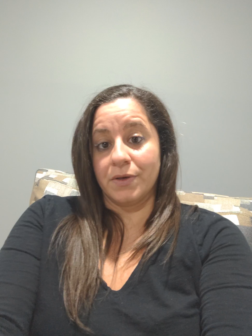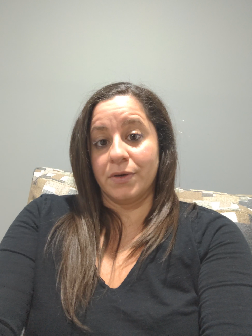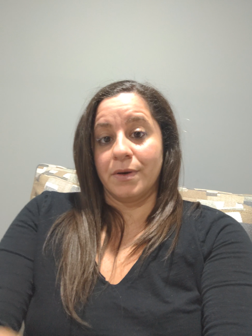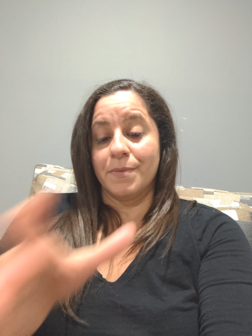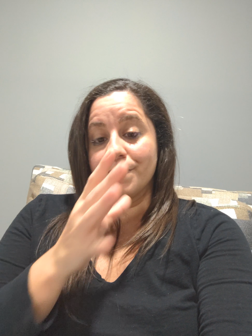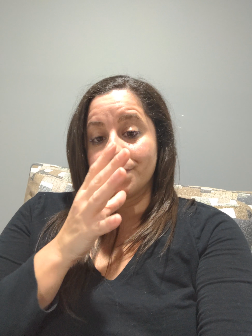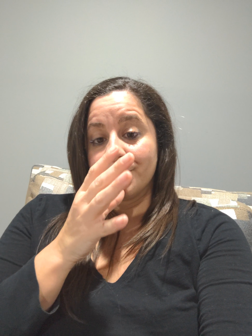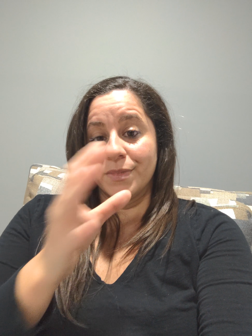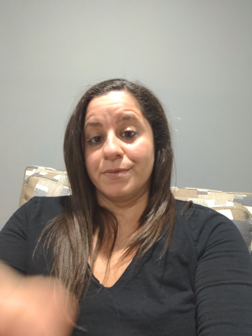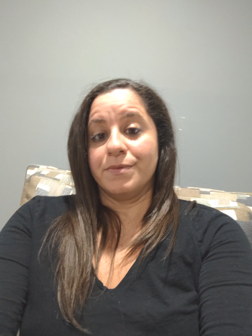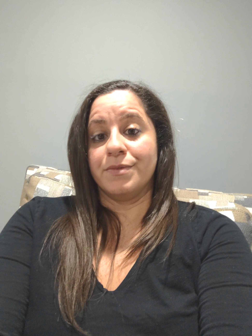mom